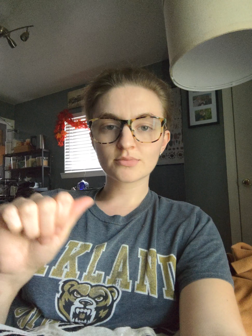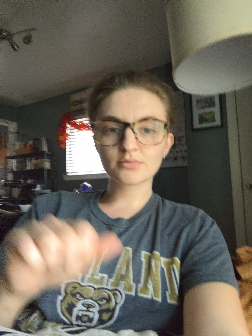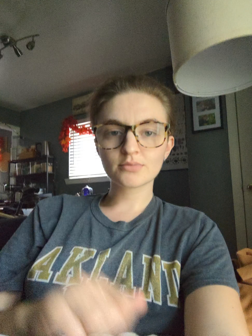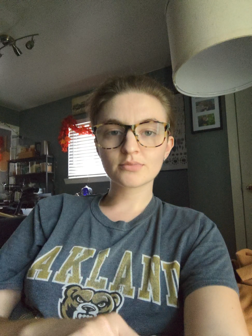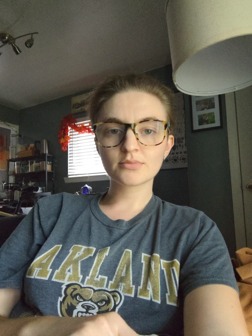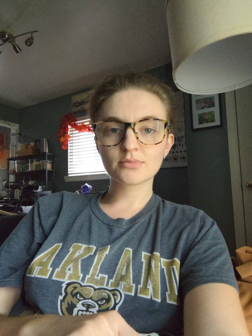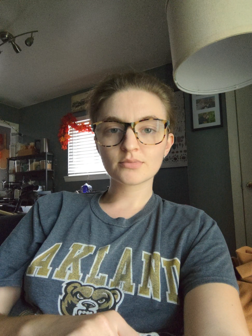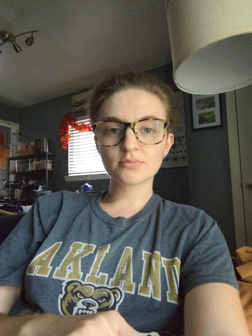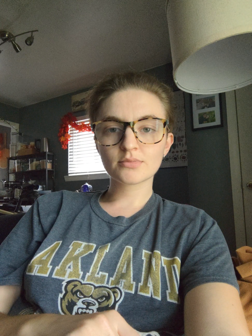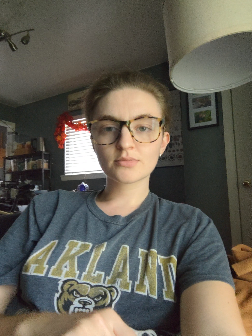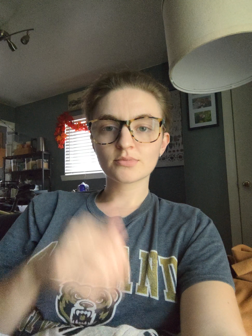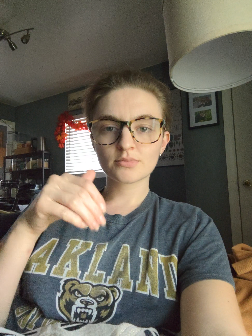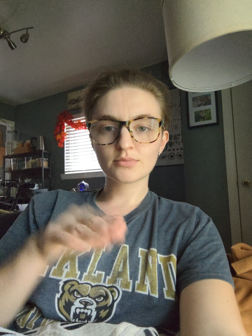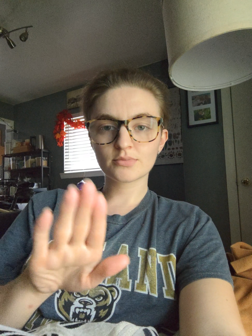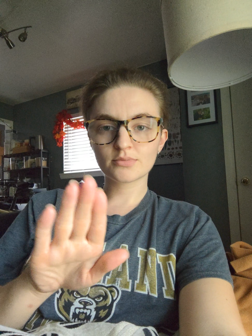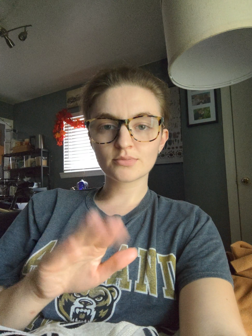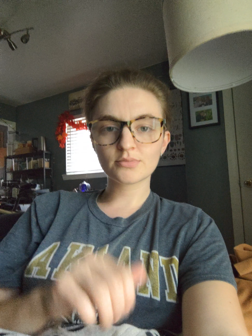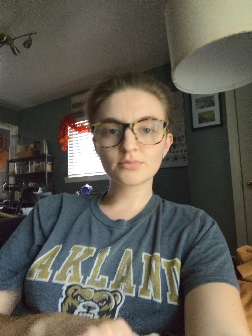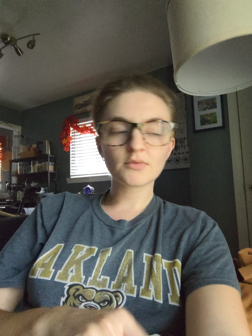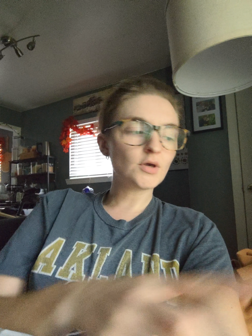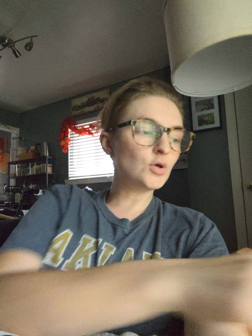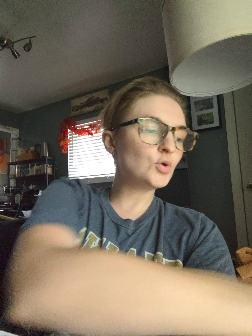enter